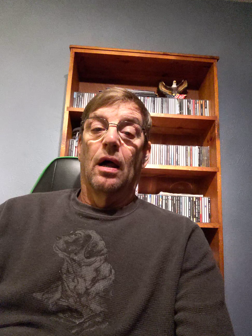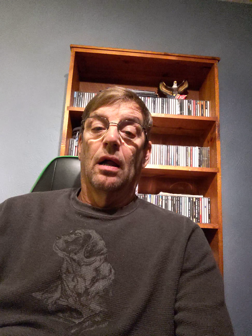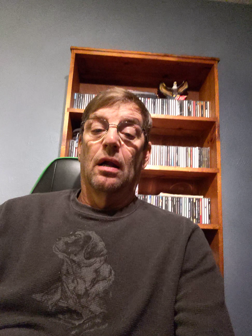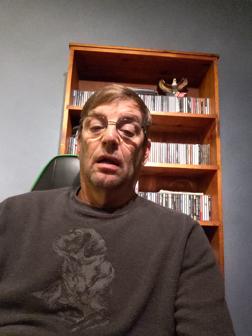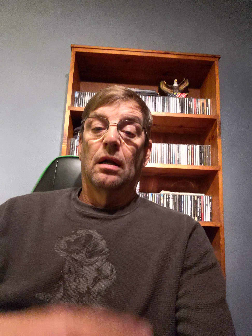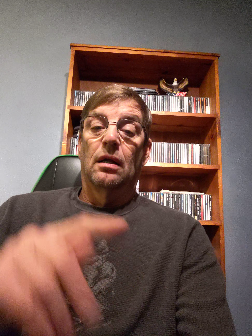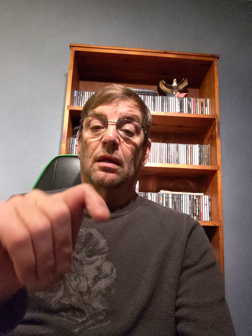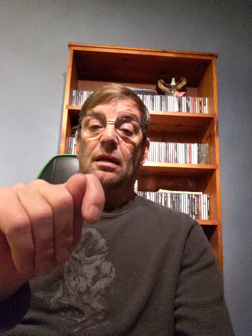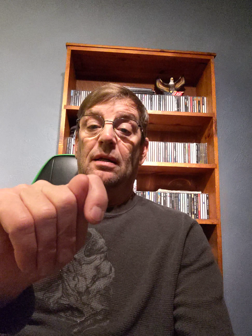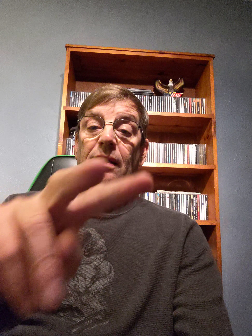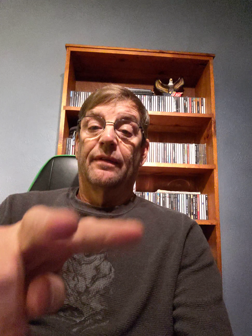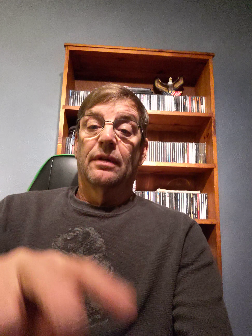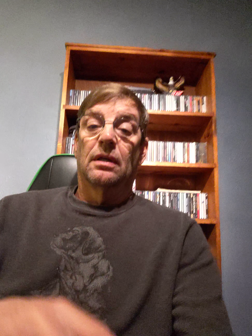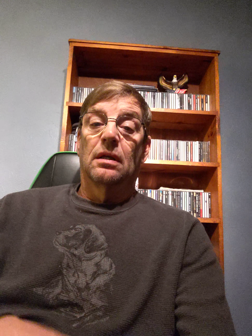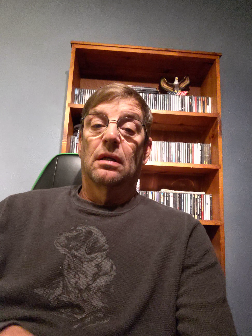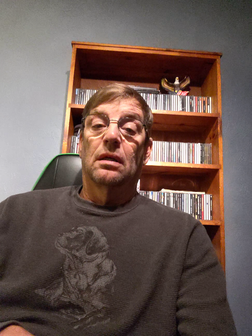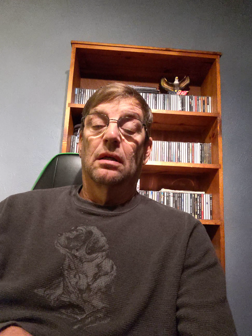TV